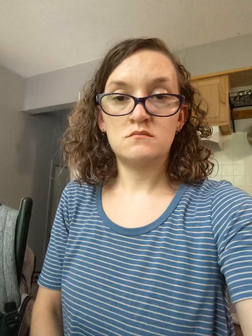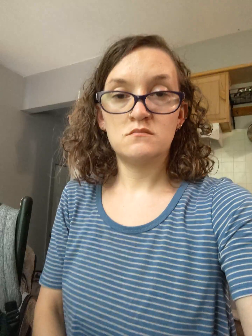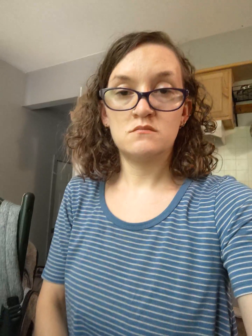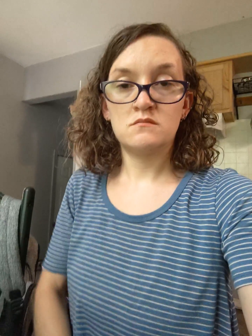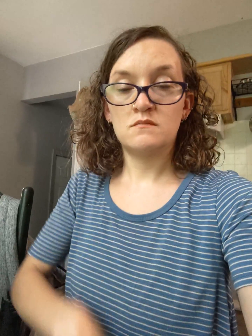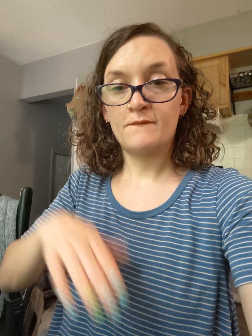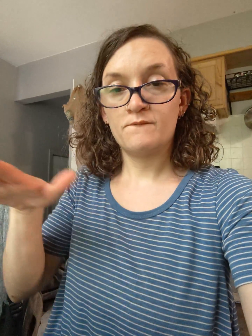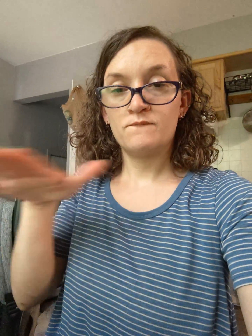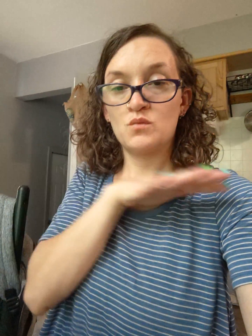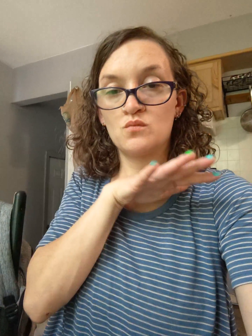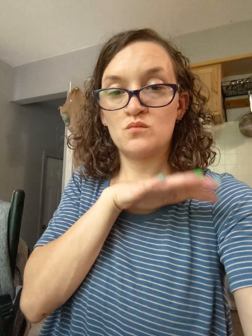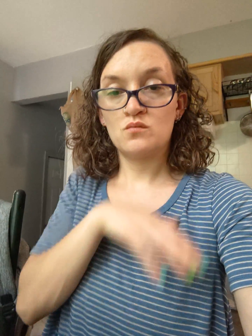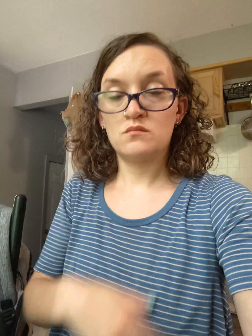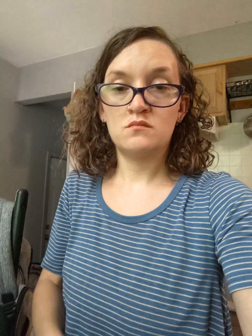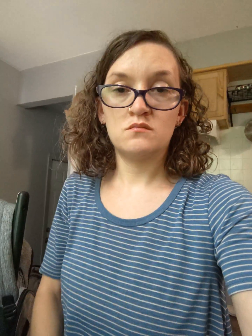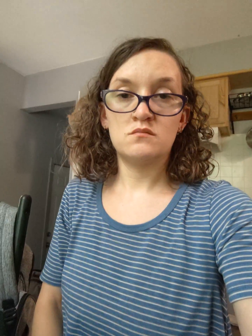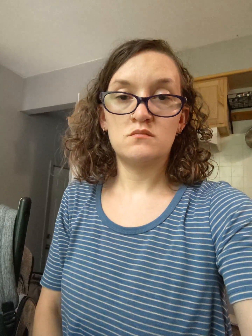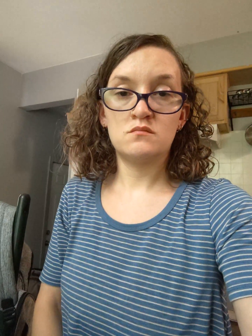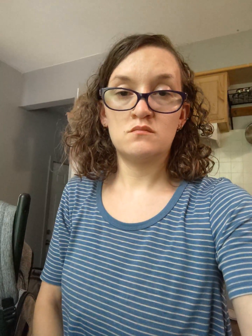full